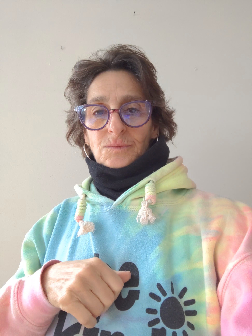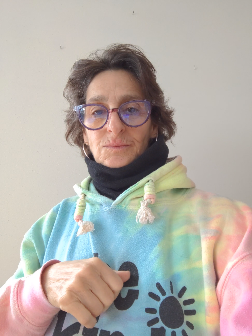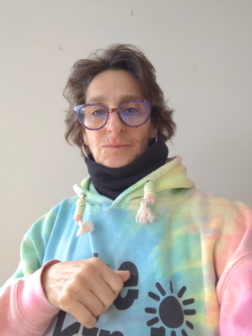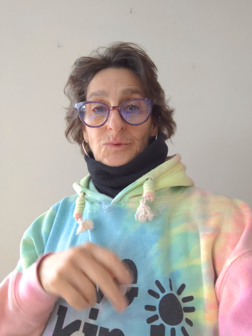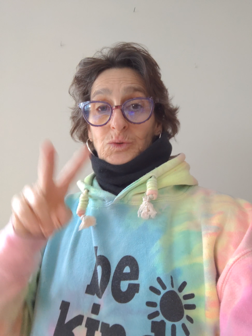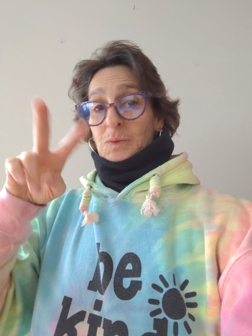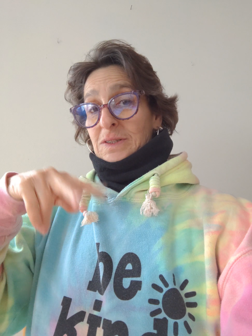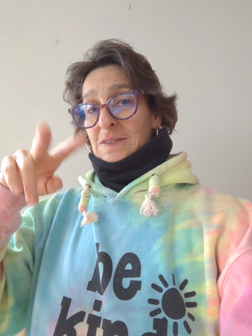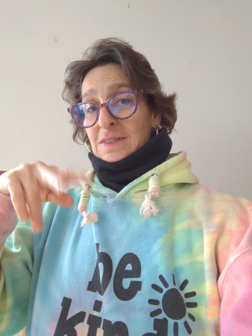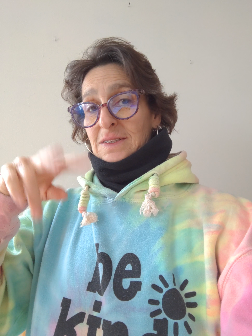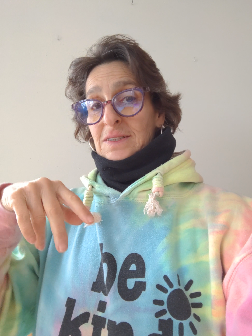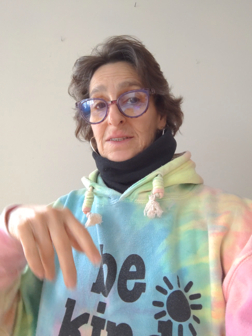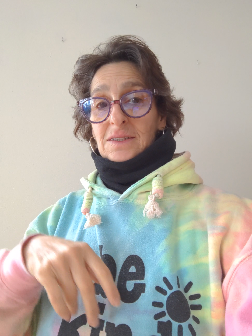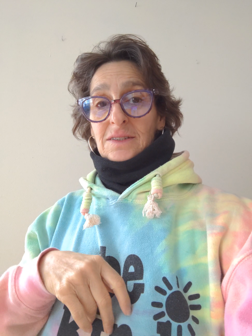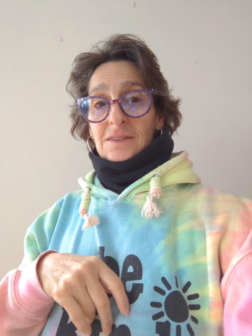read